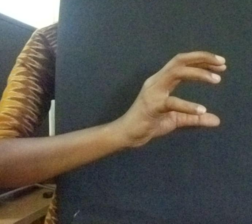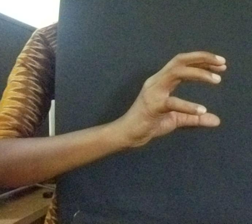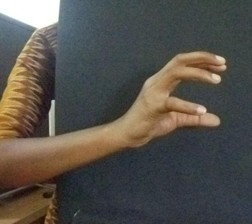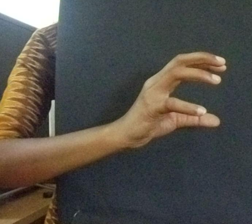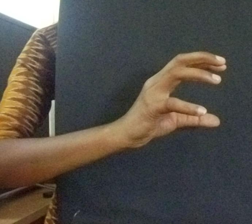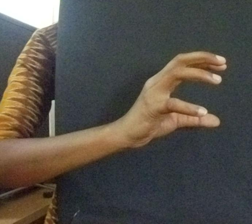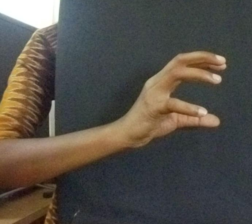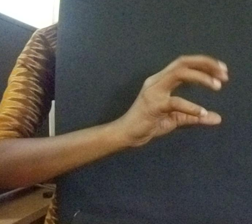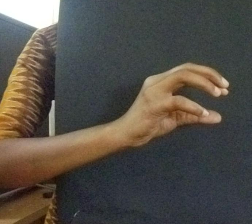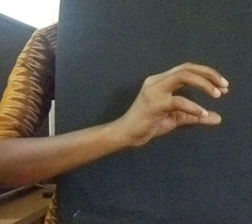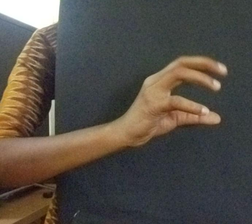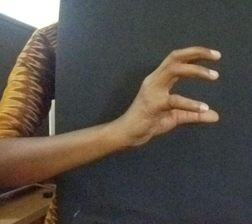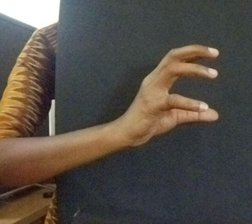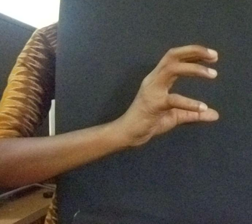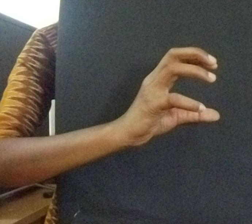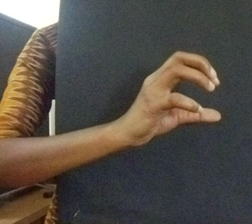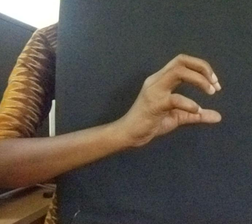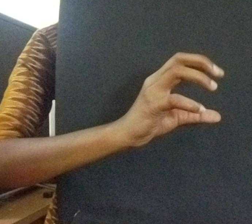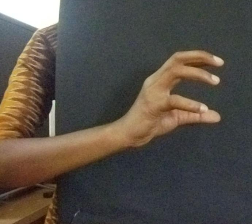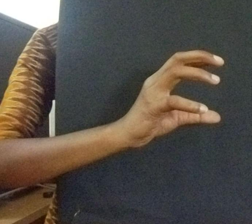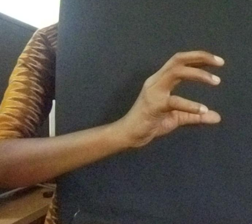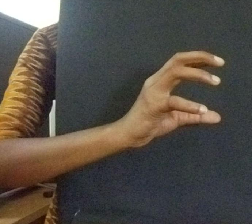pain